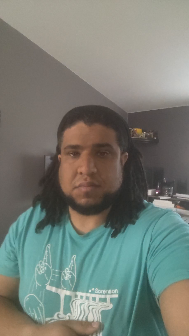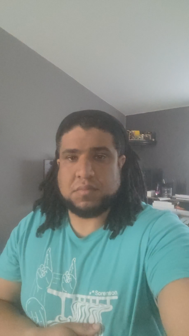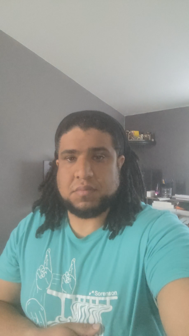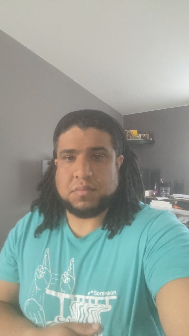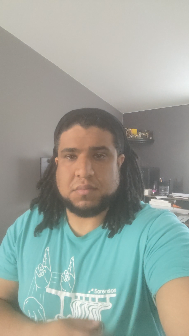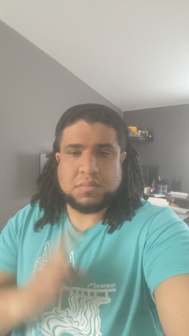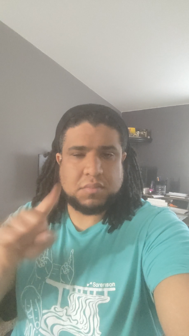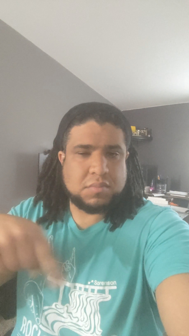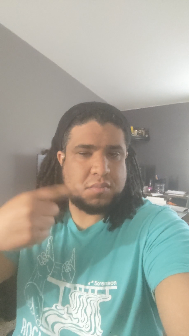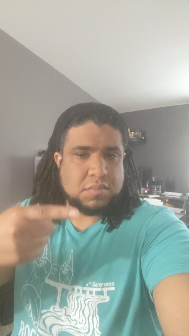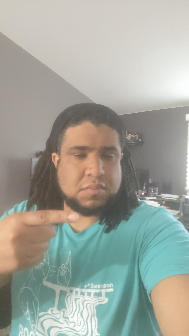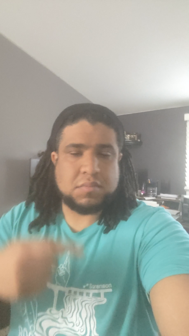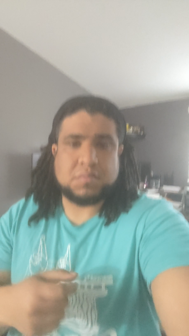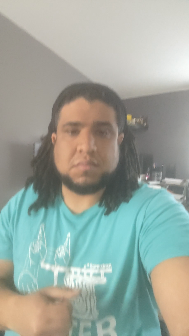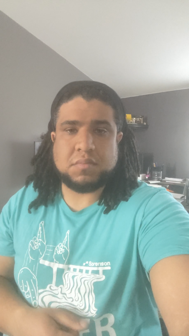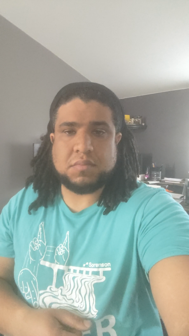about